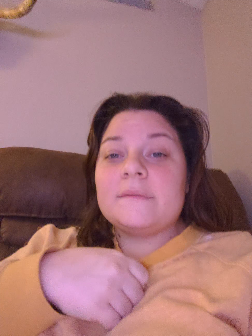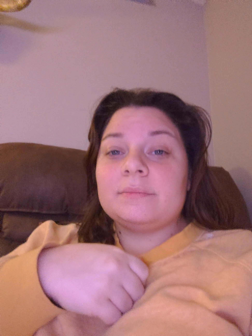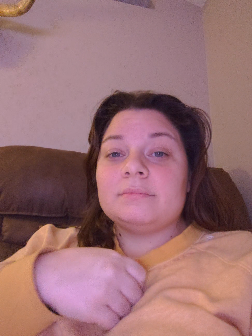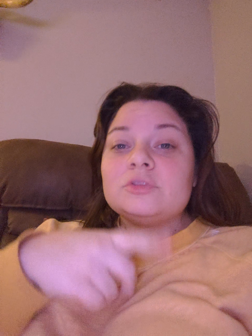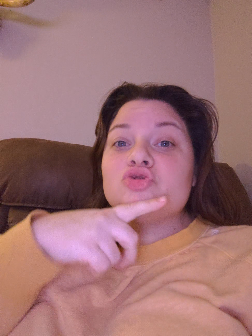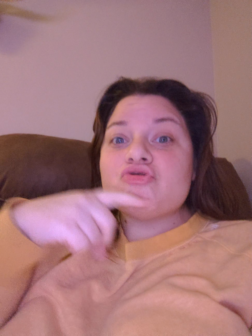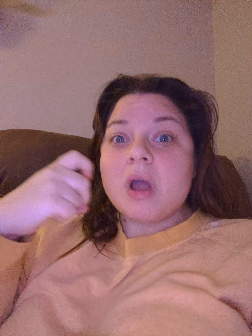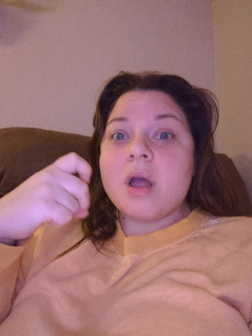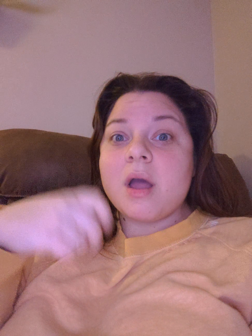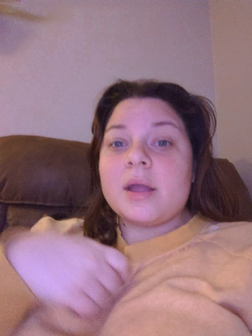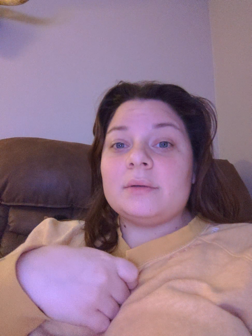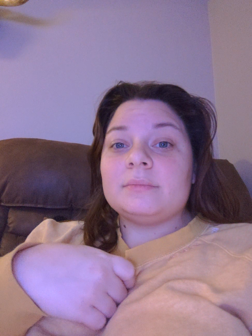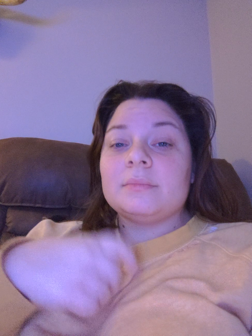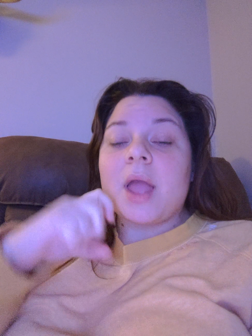dry